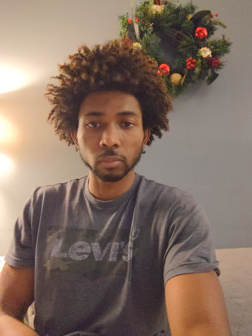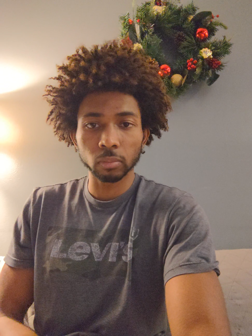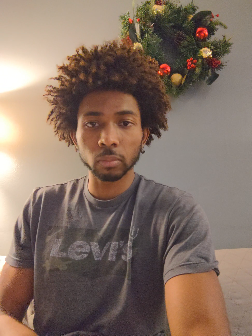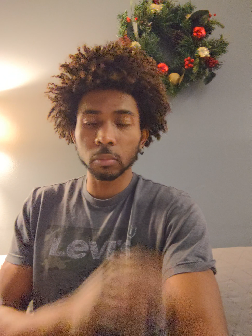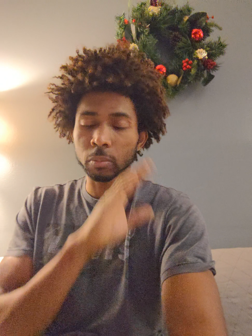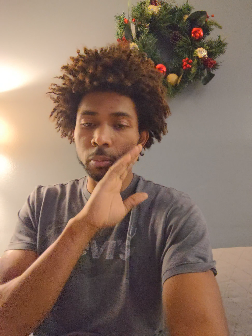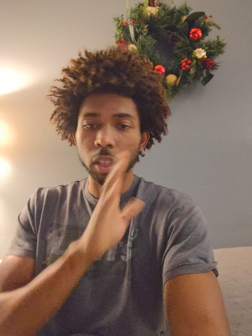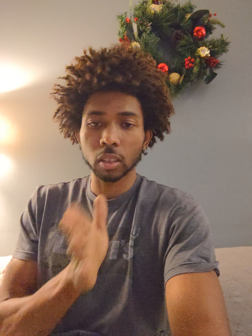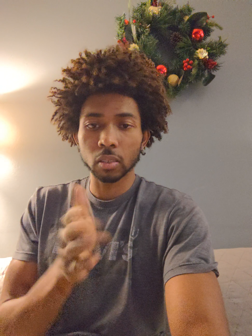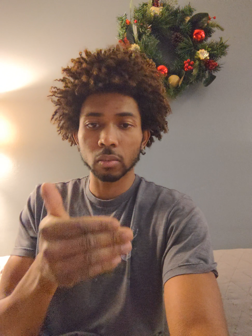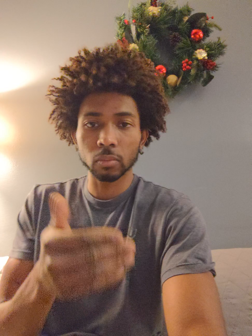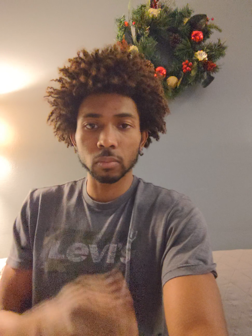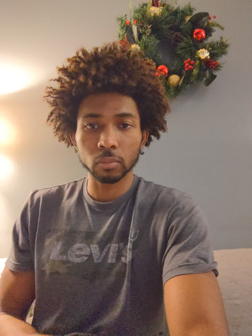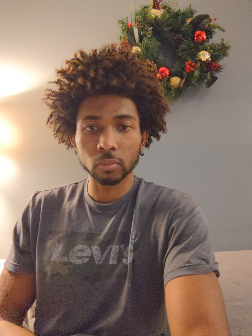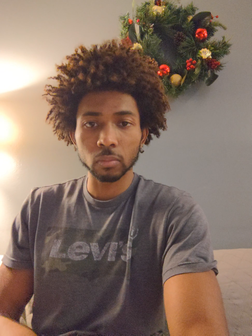bedroom